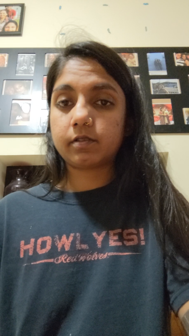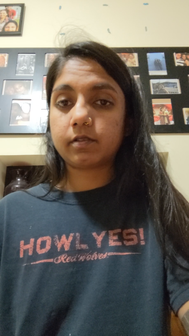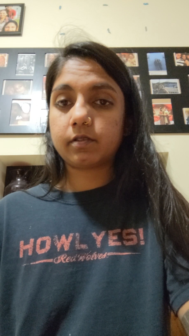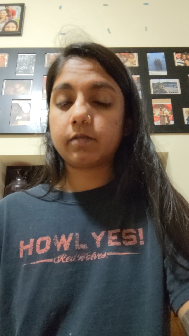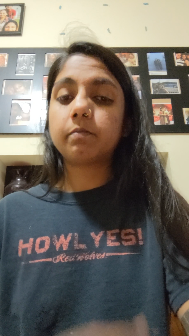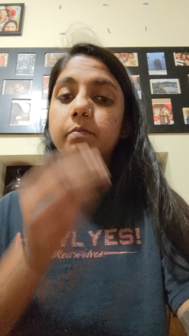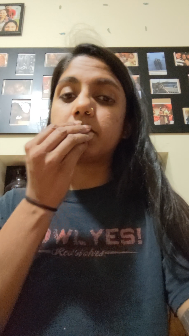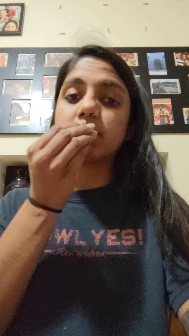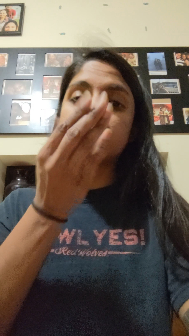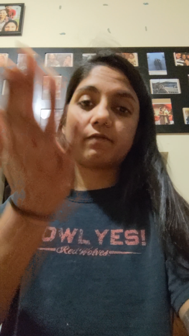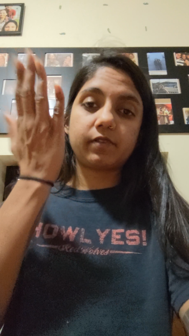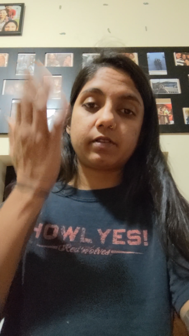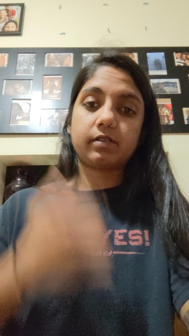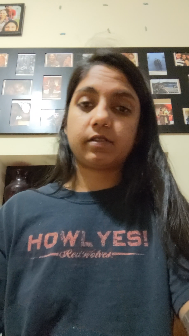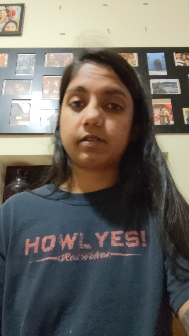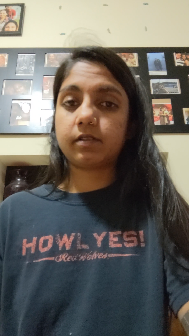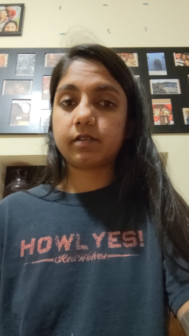breakfast